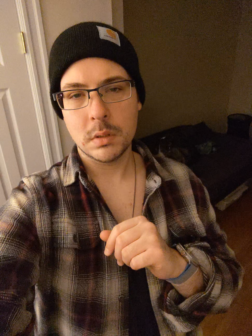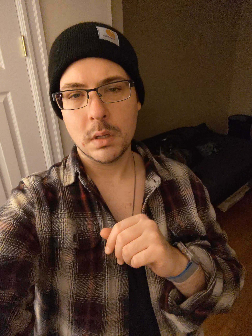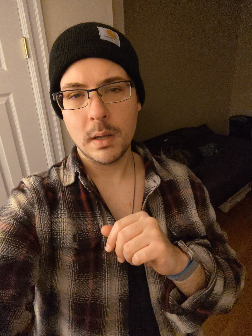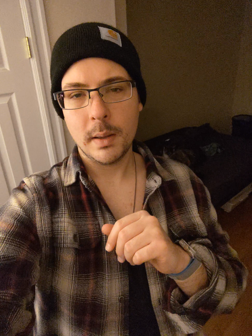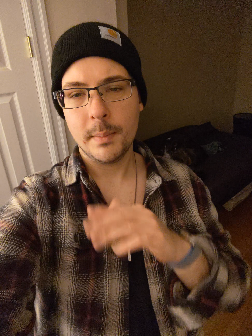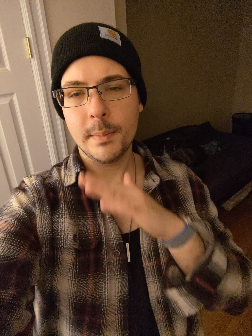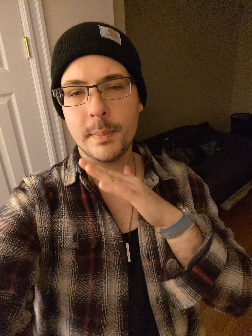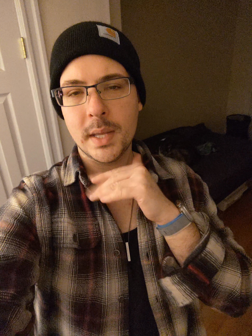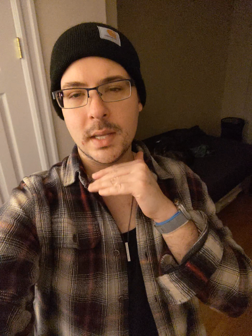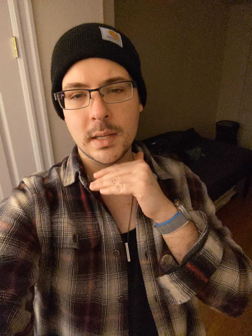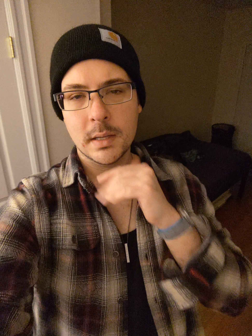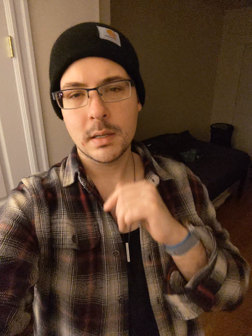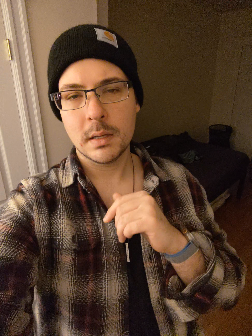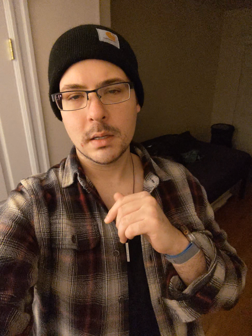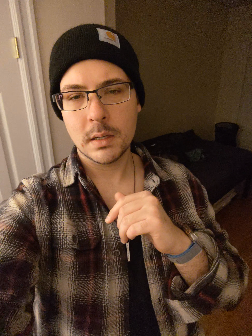pig